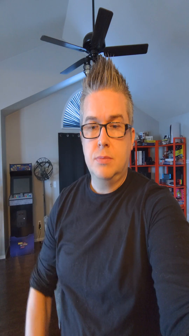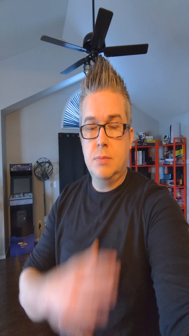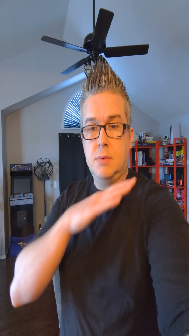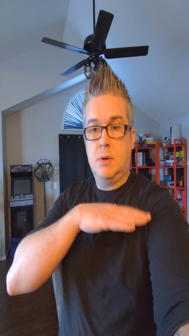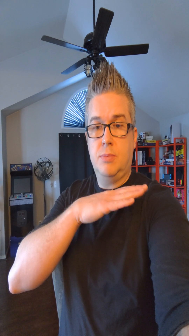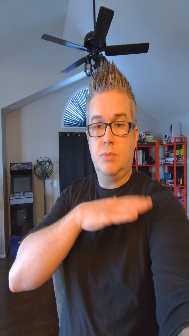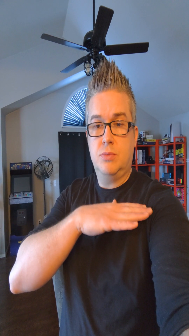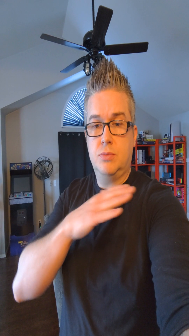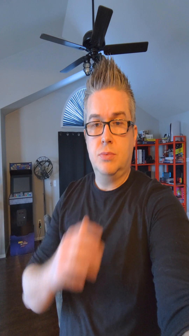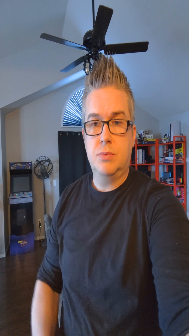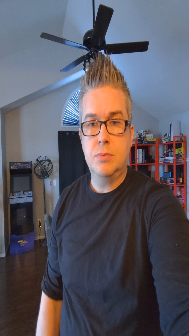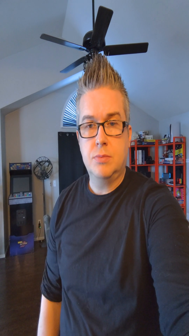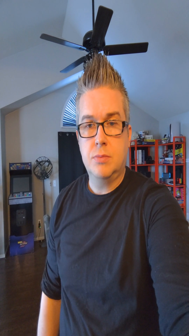table